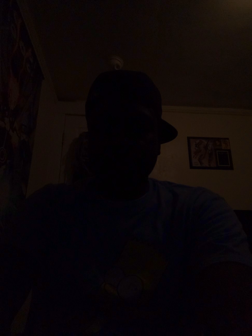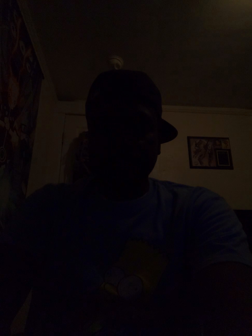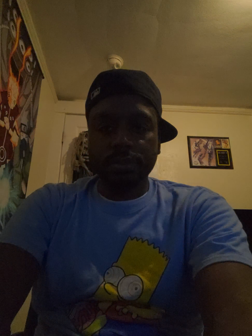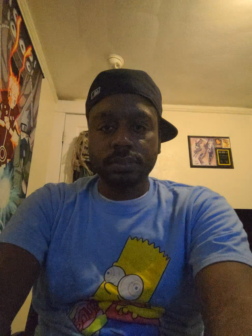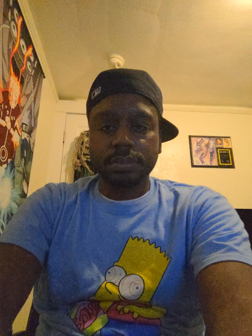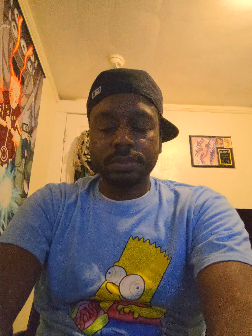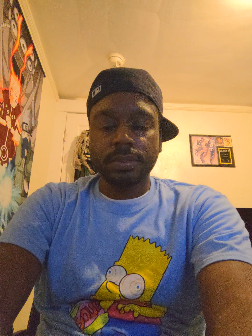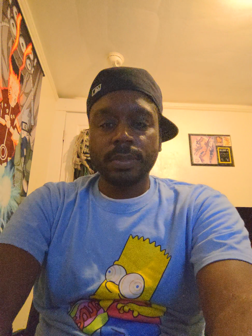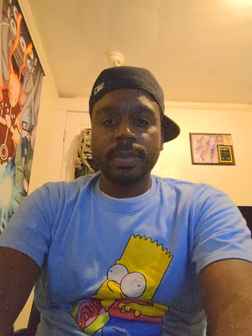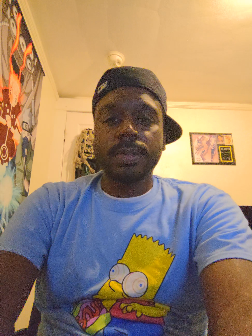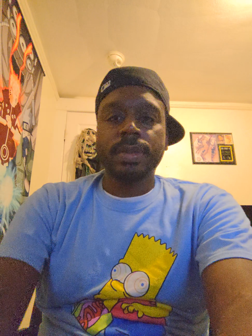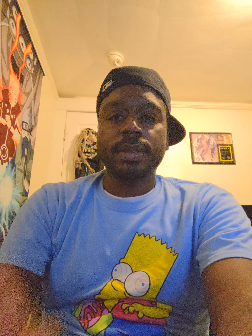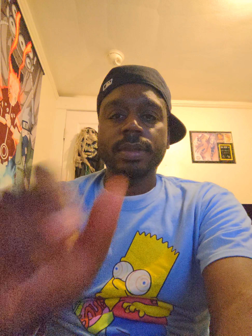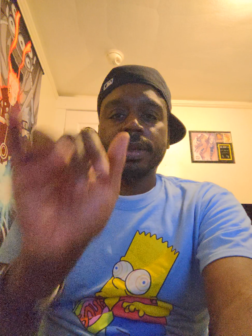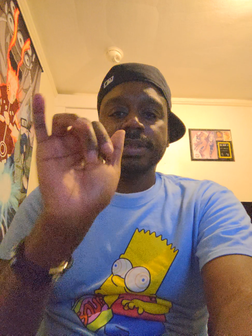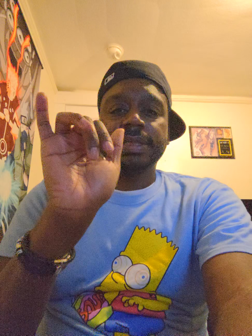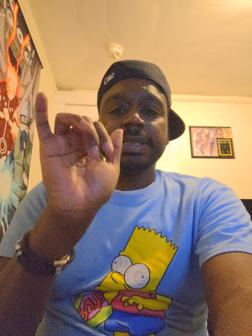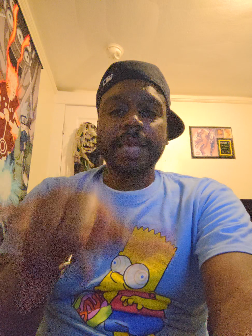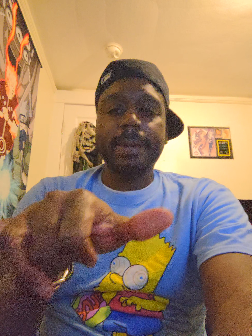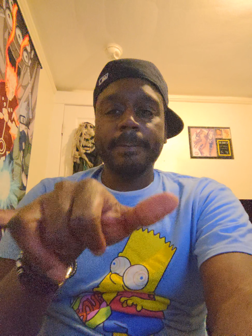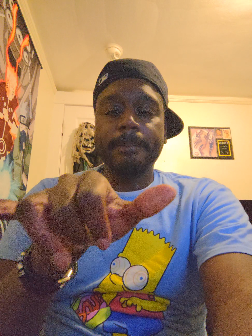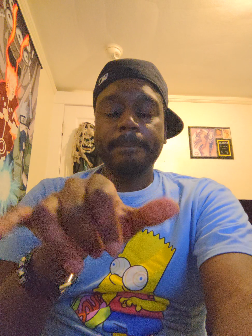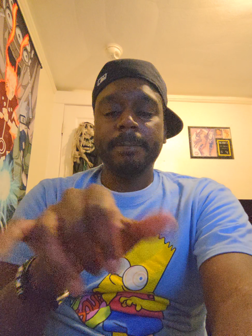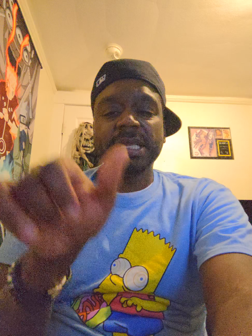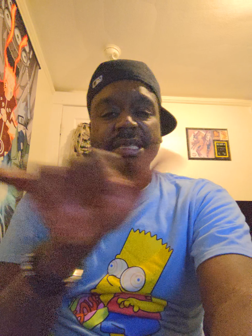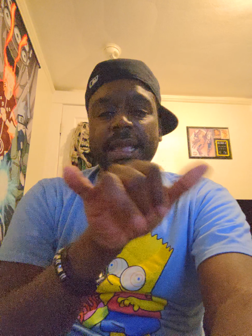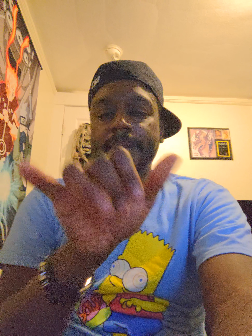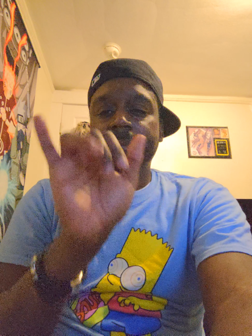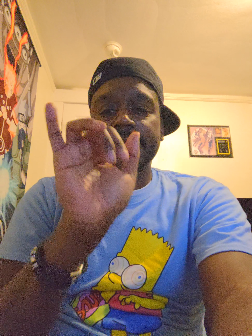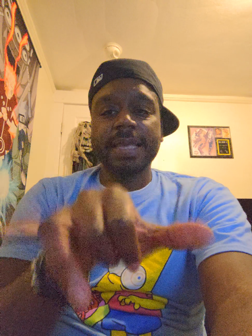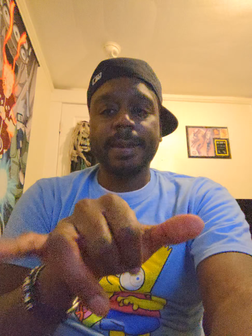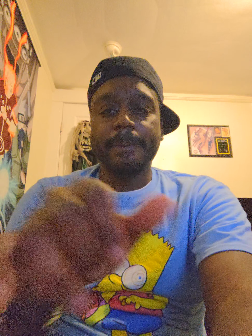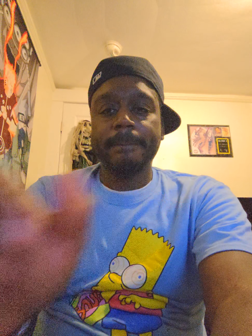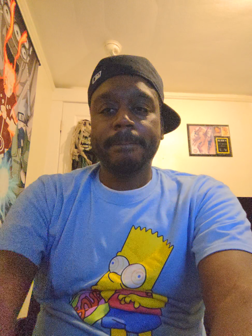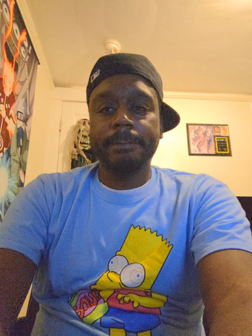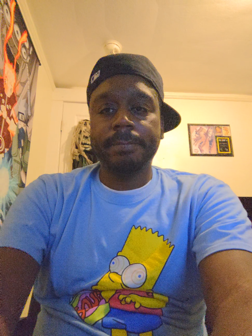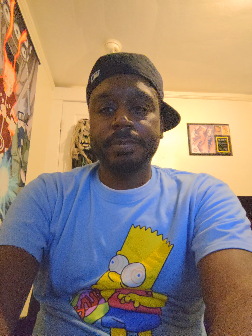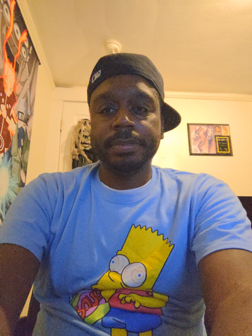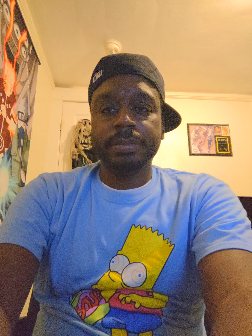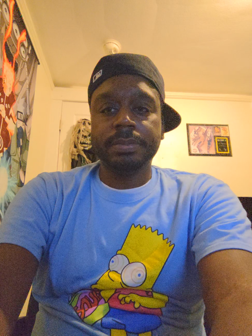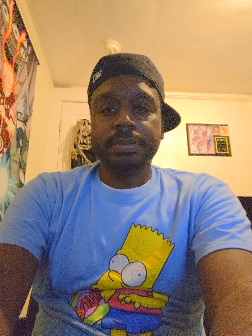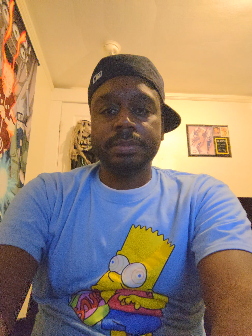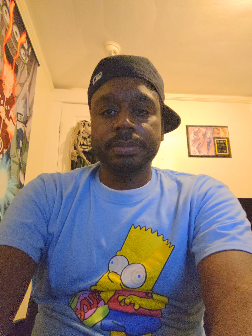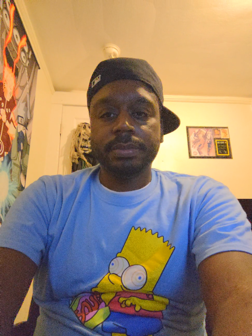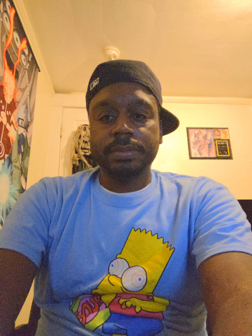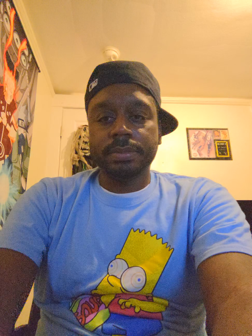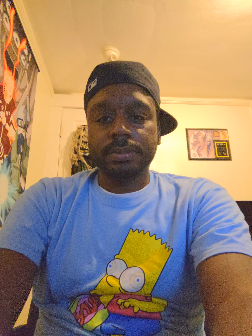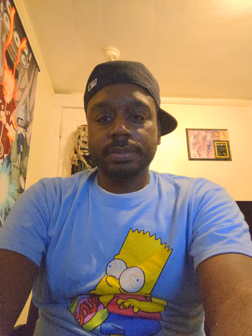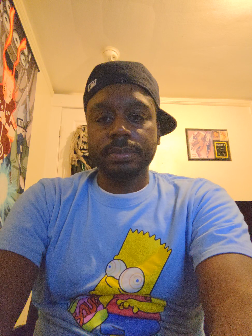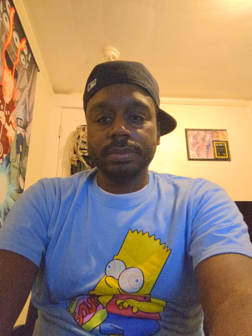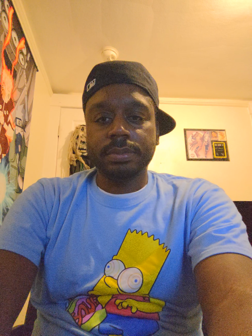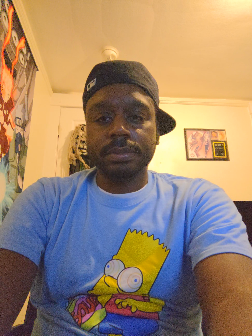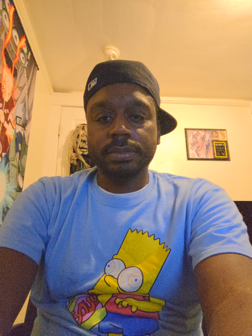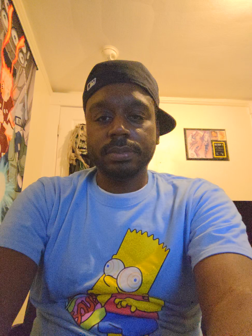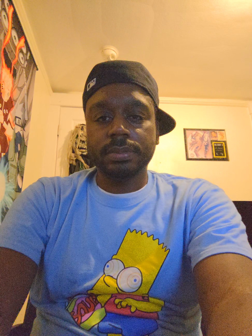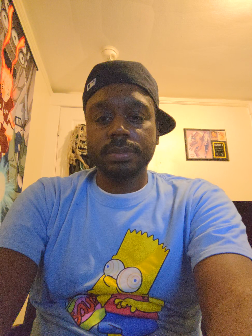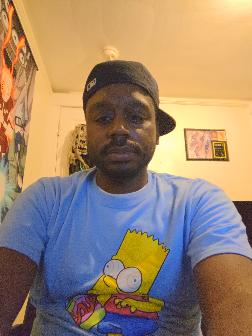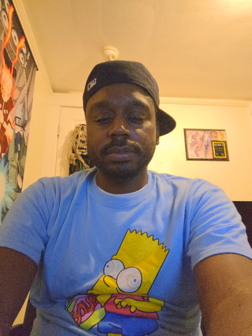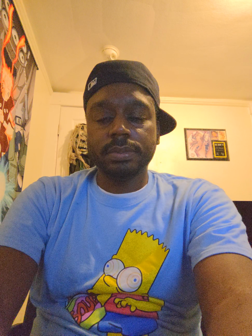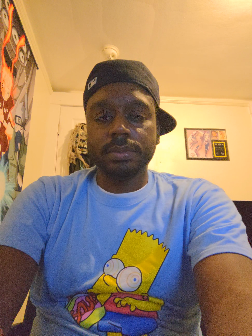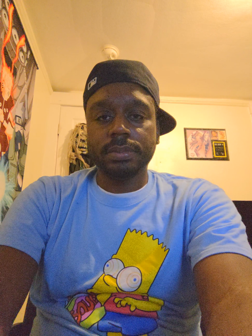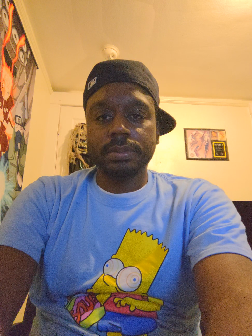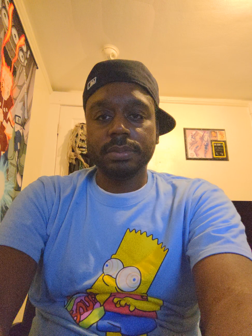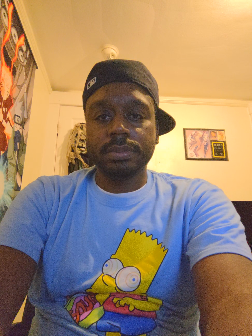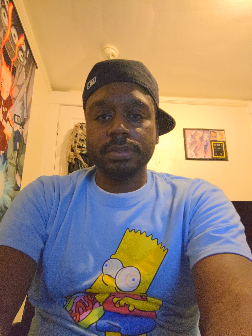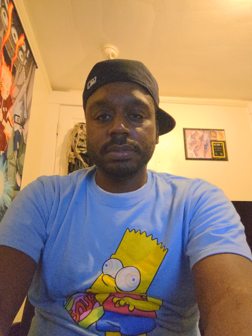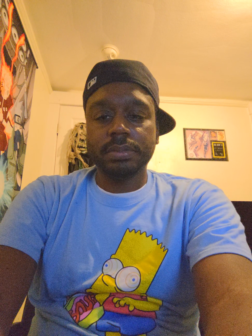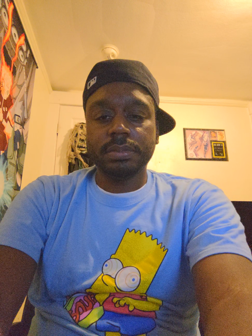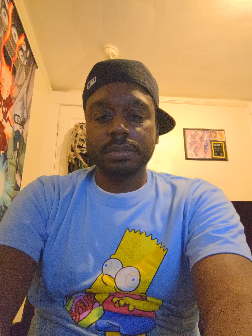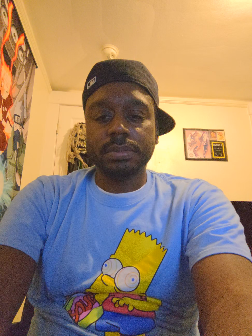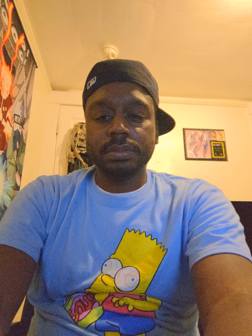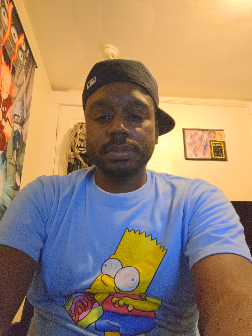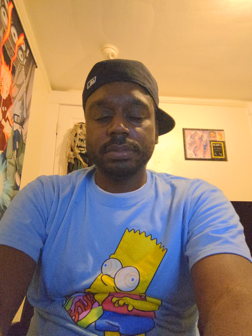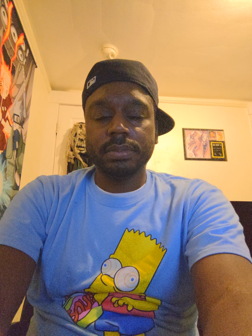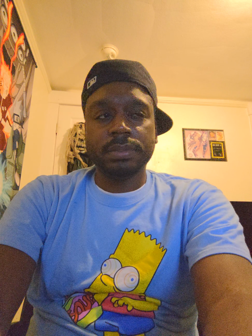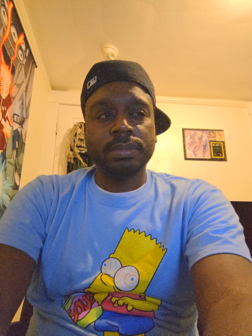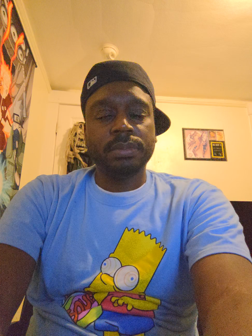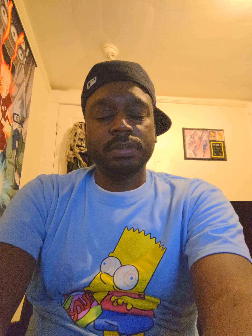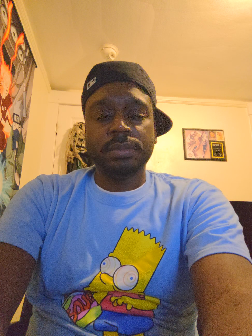same